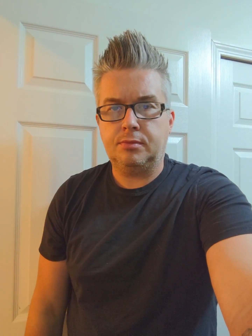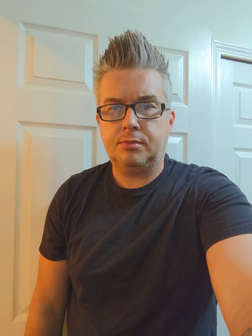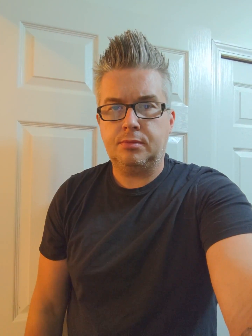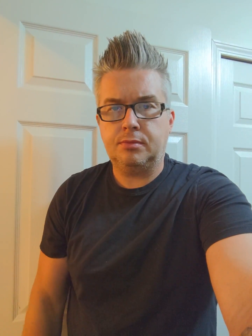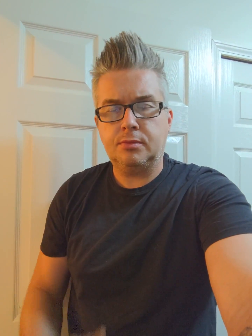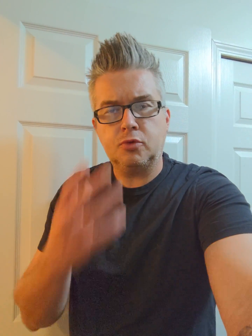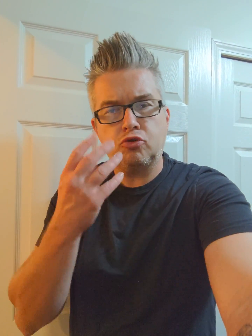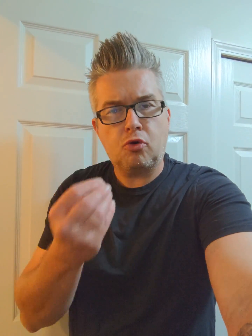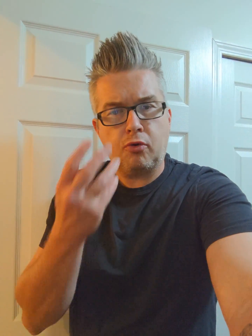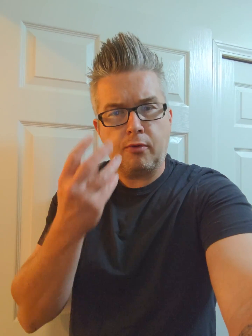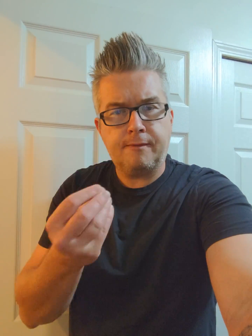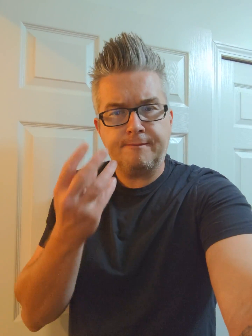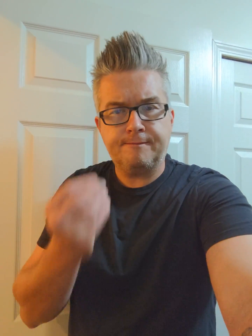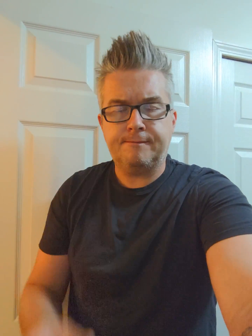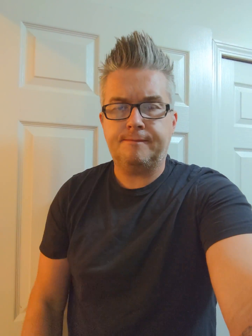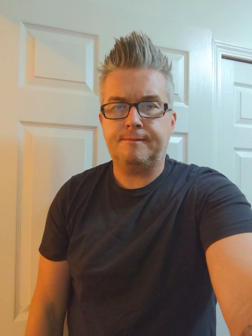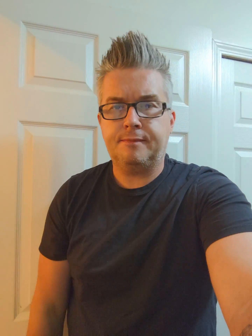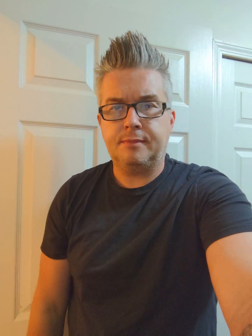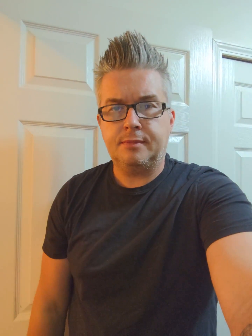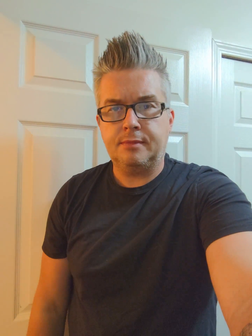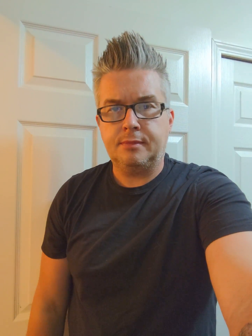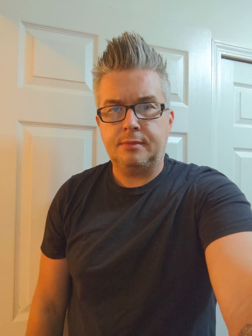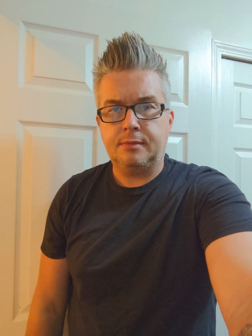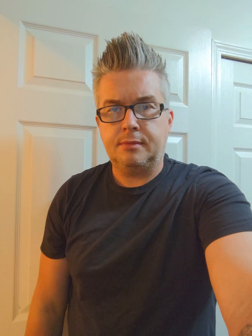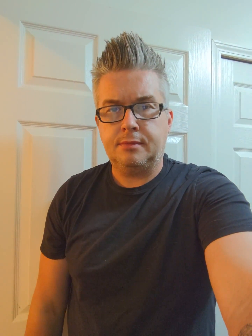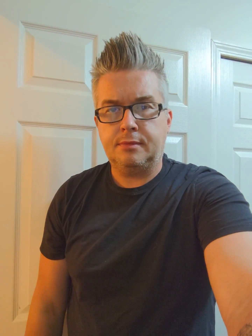gentle